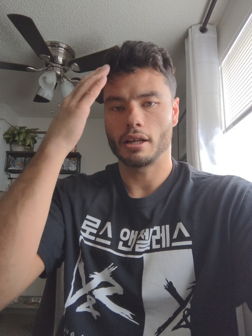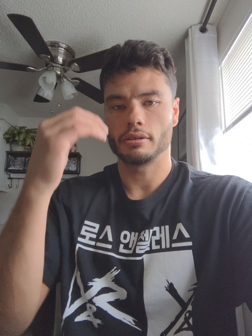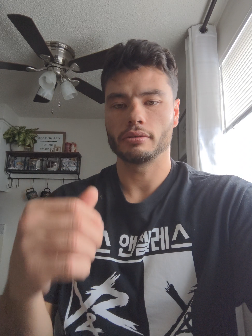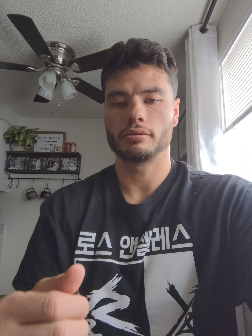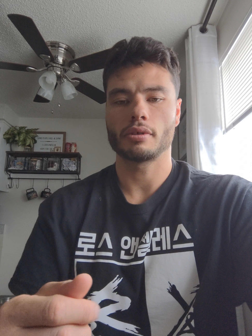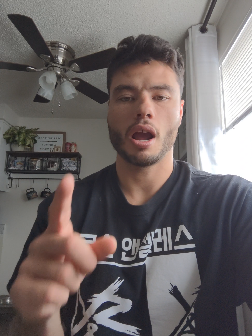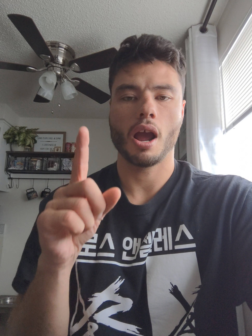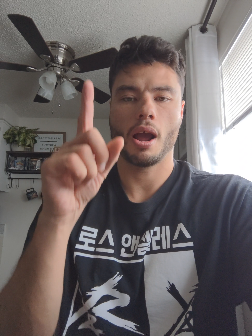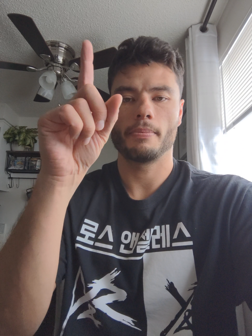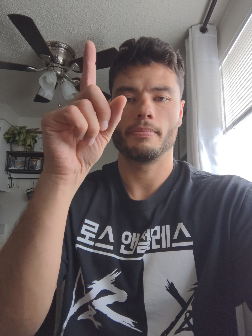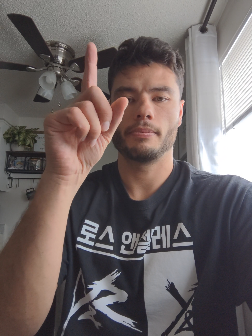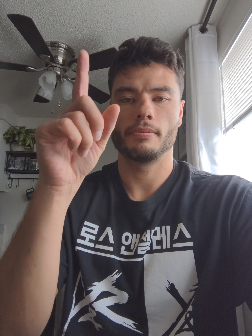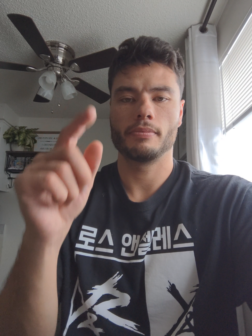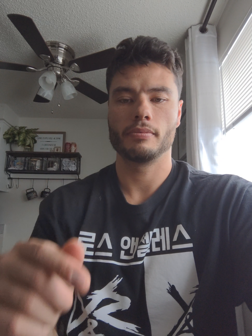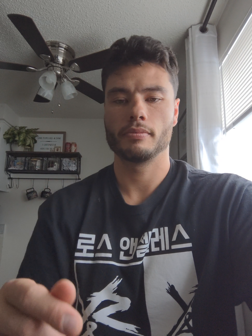up